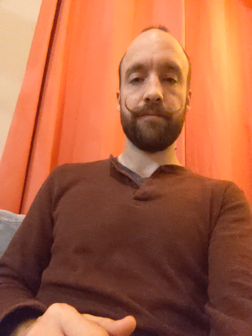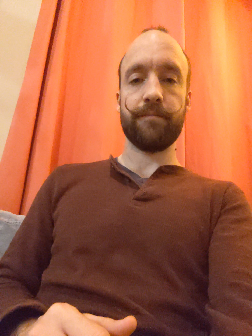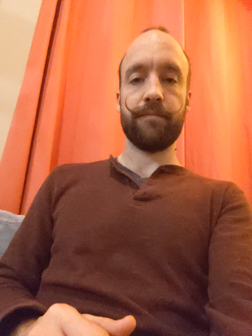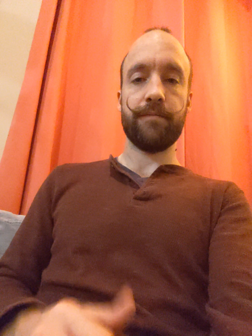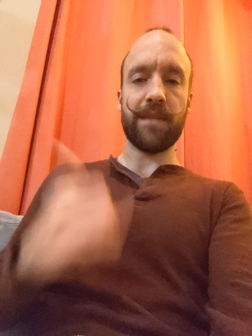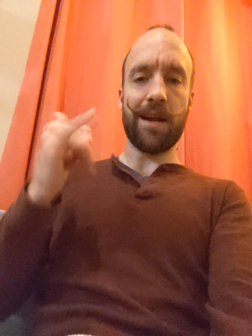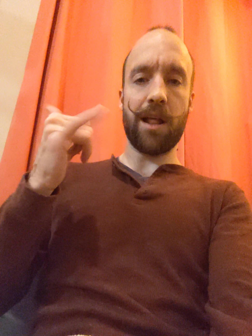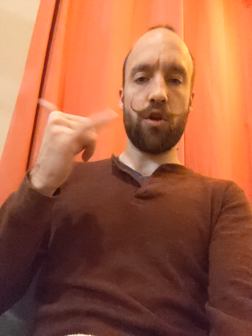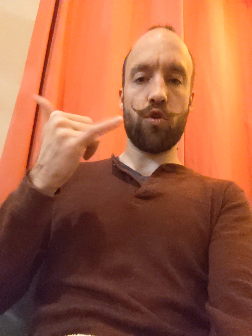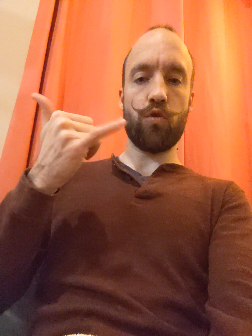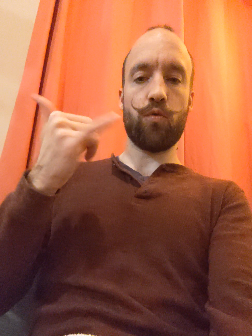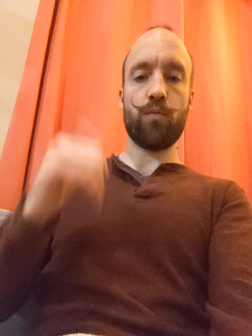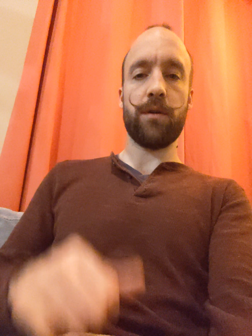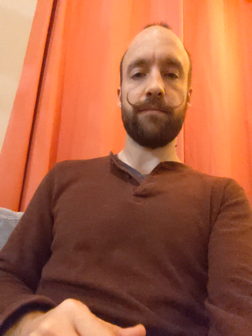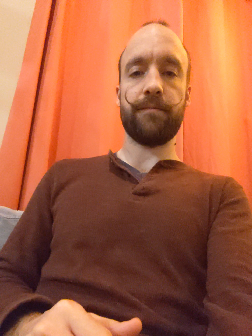yellow